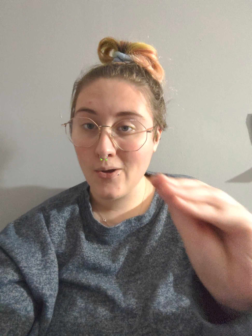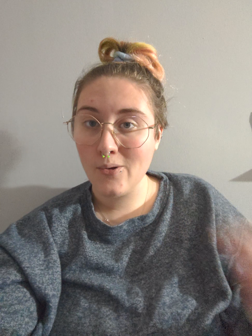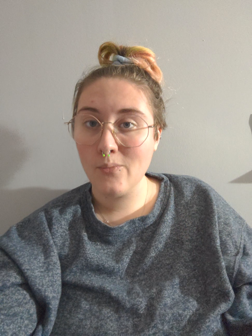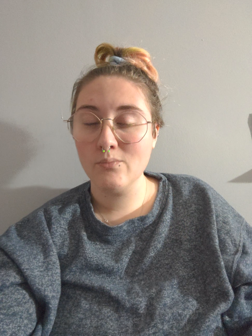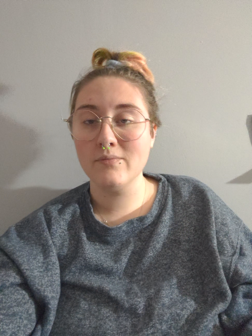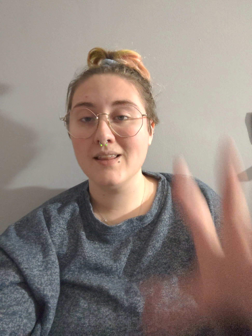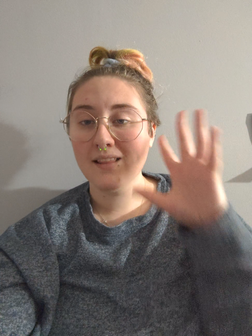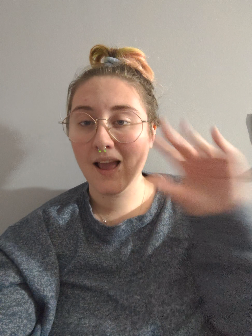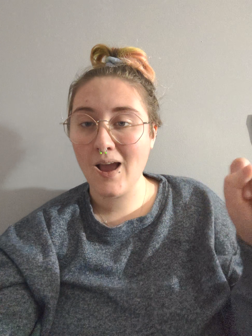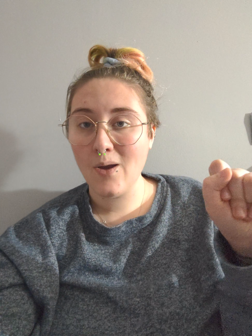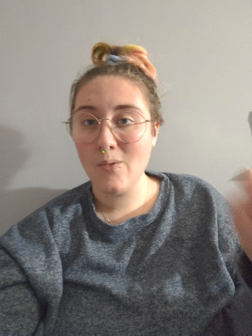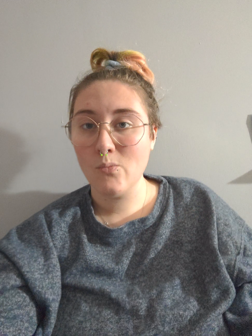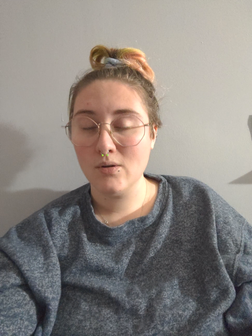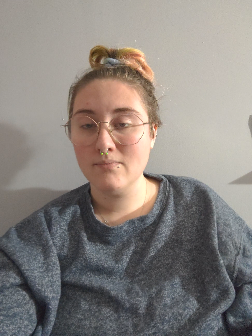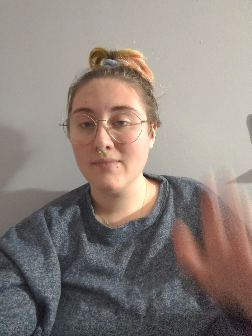loud